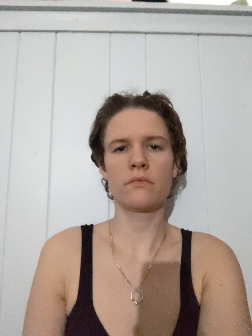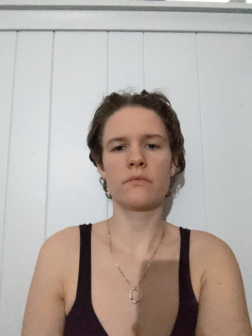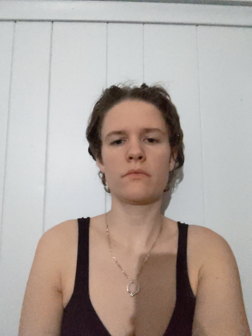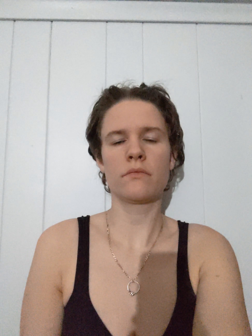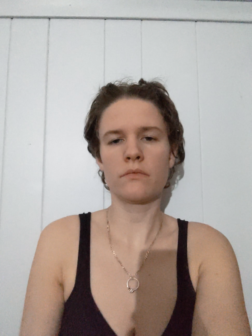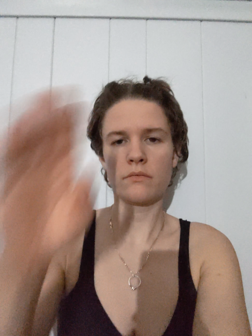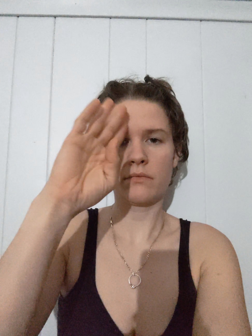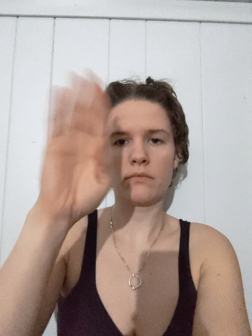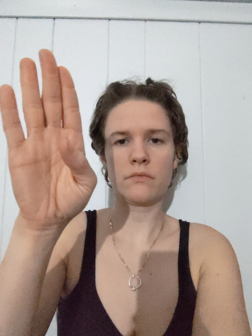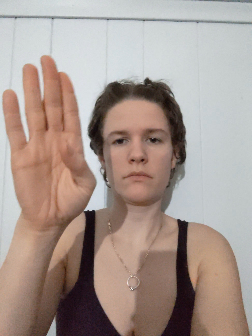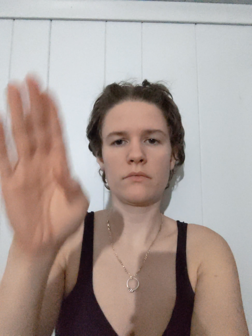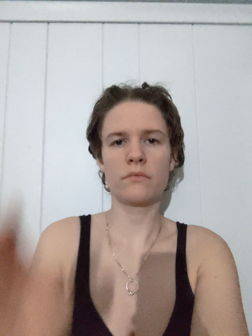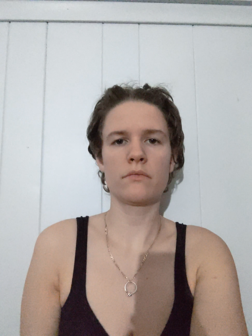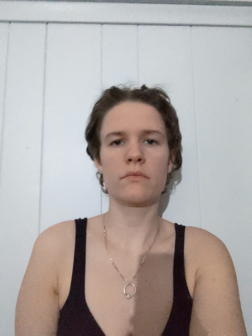hello